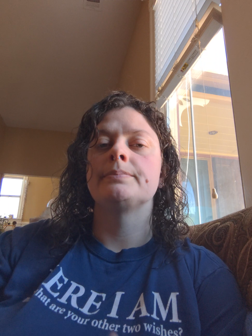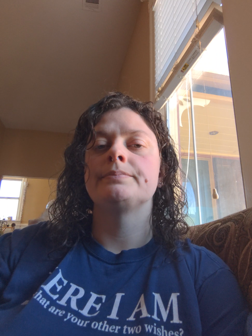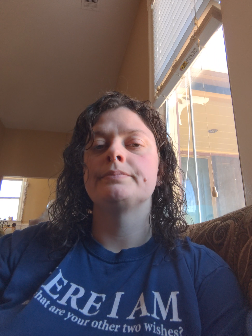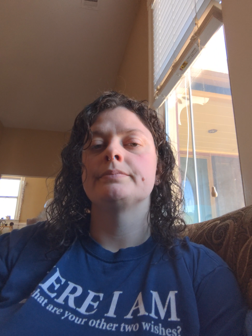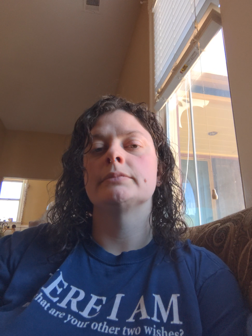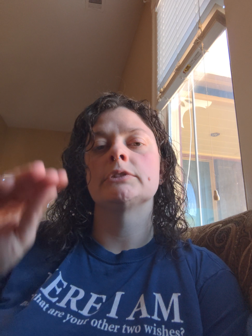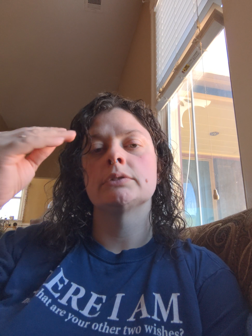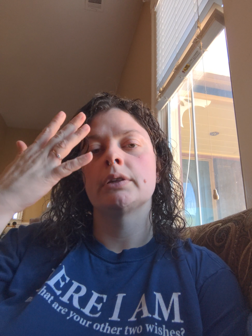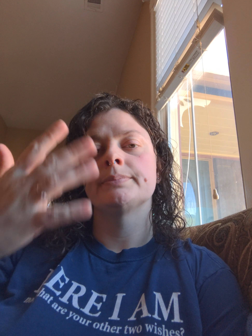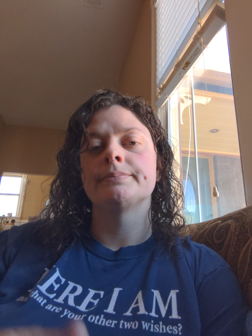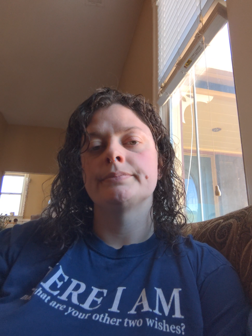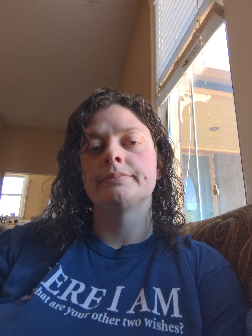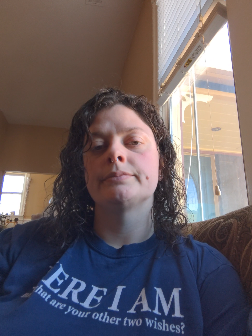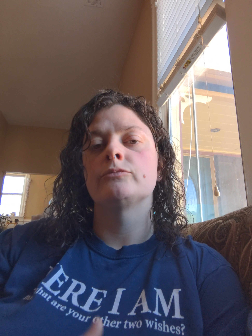sun